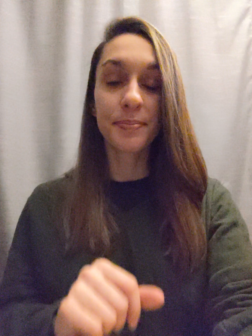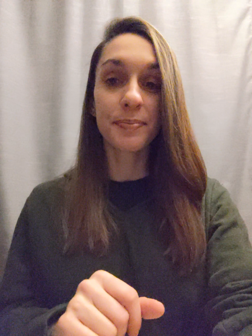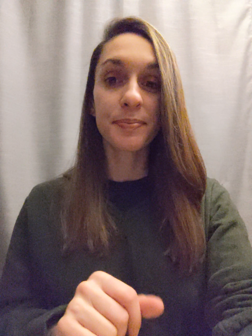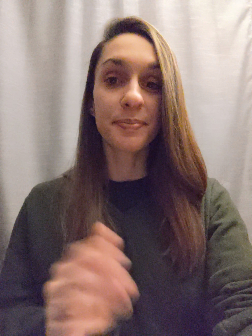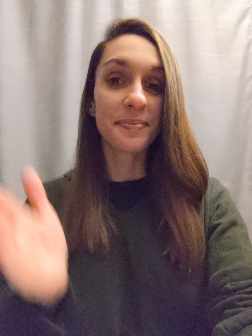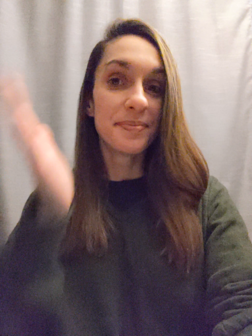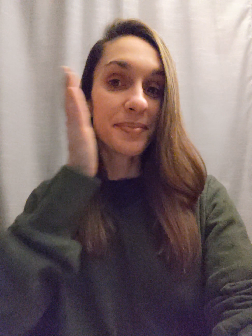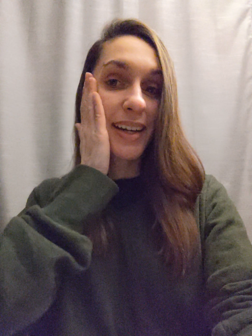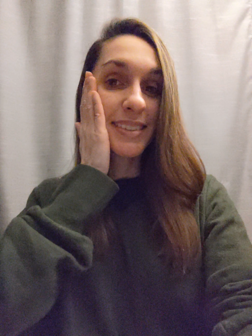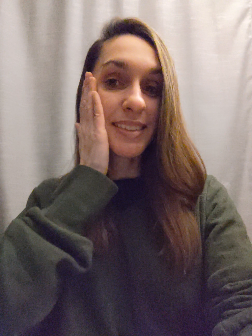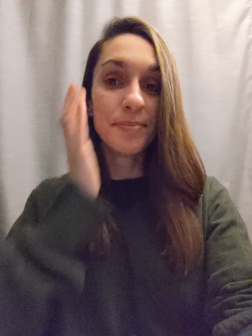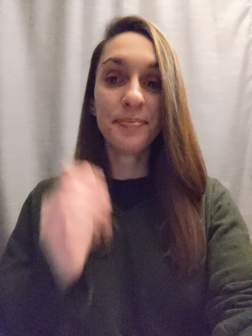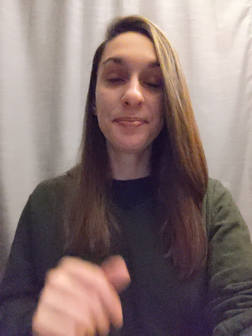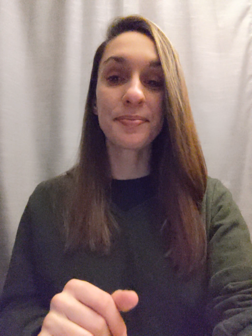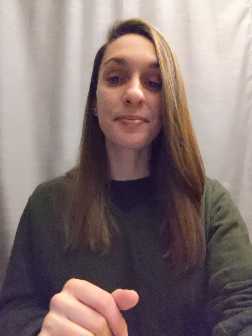bed